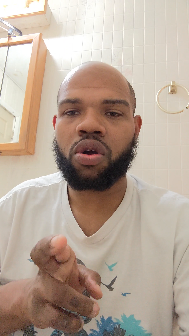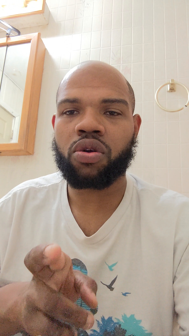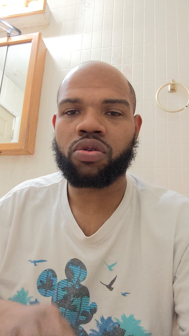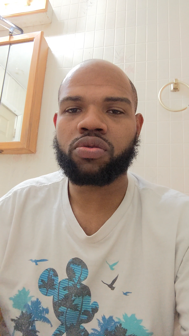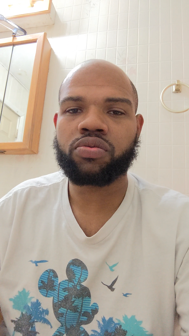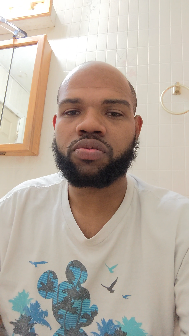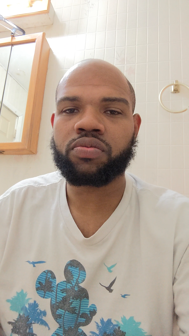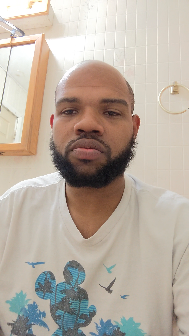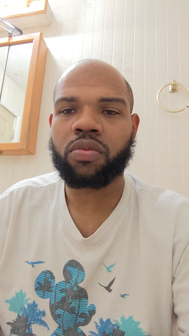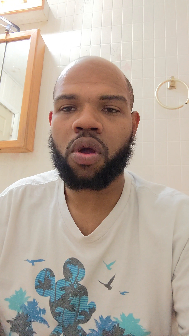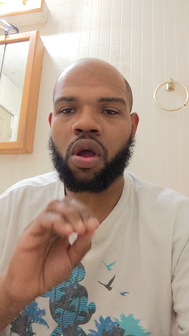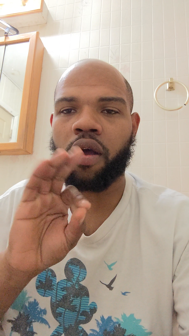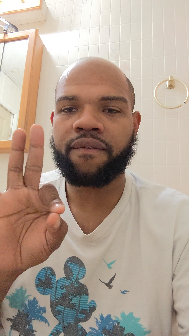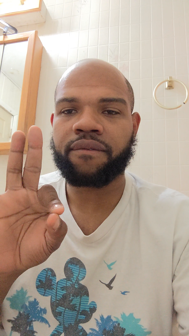of